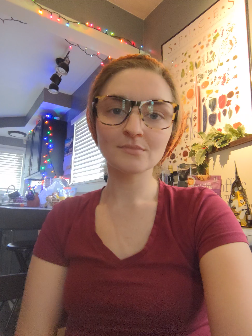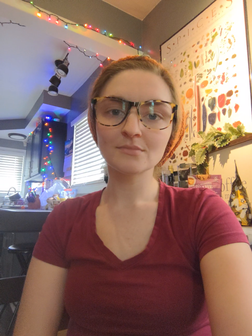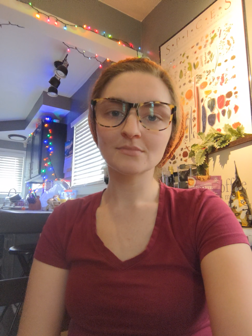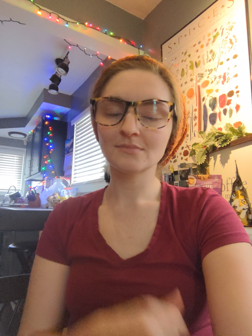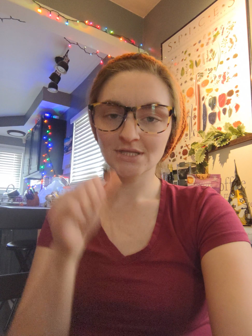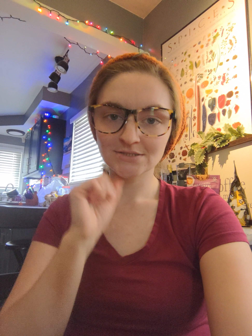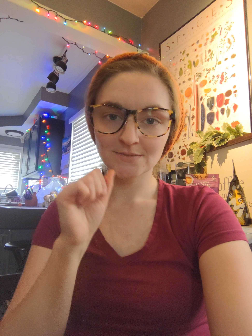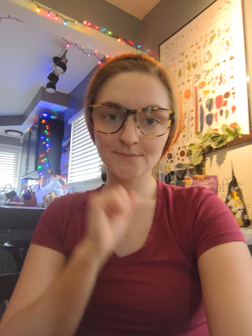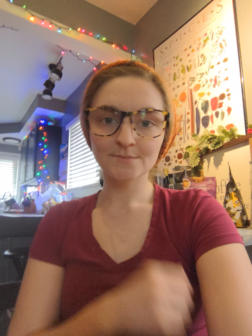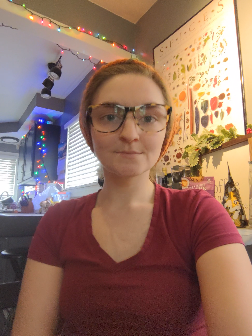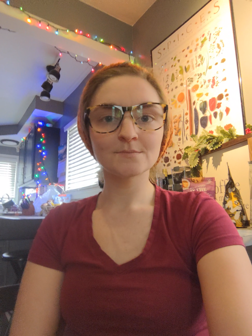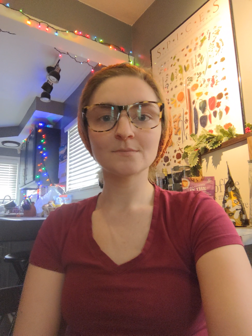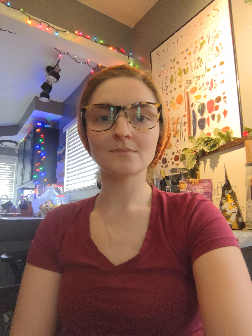aunt